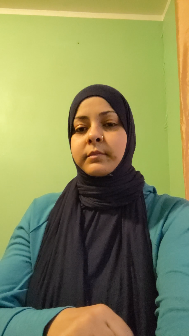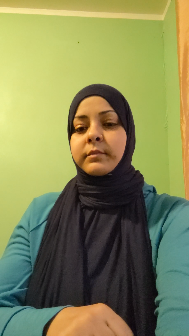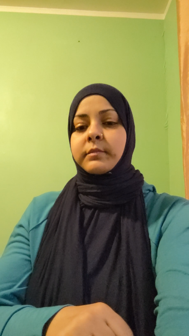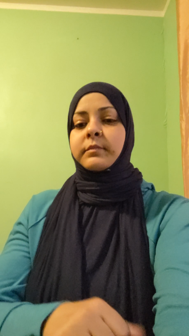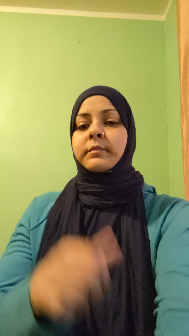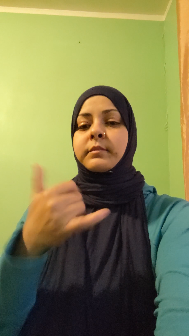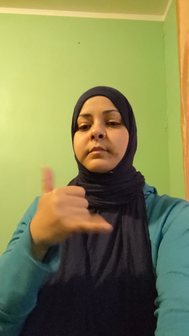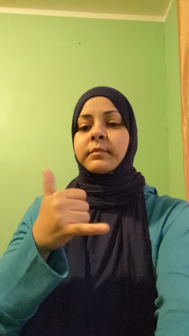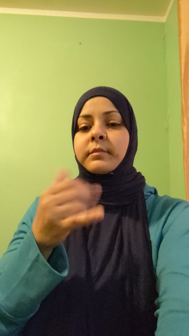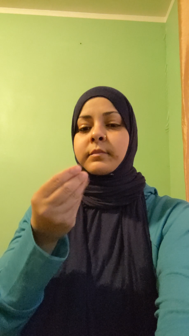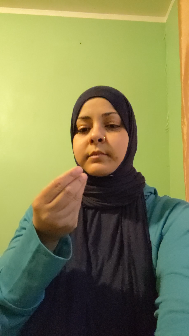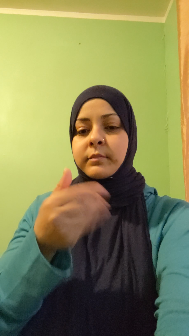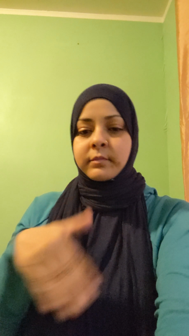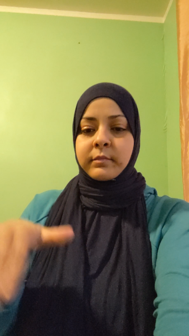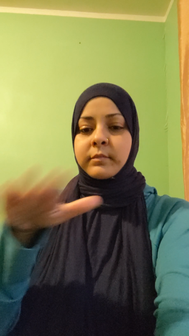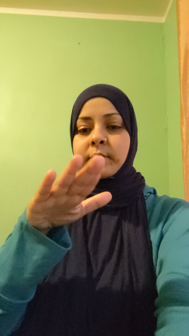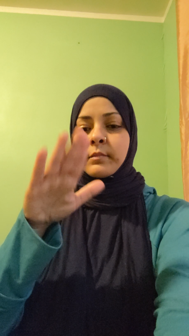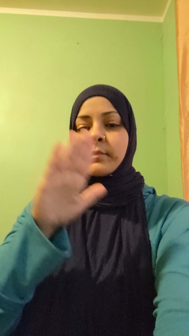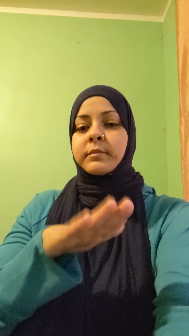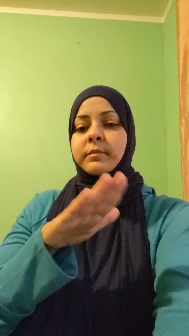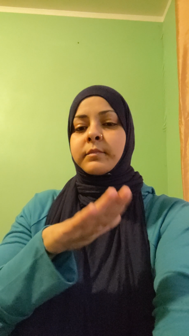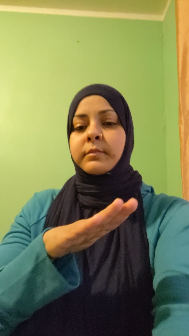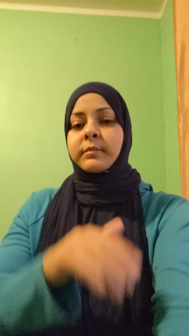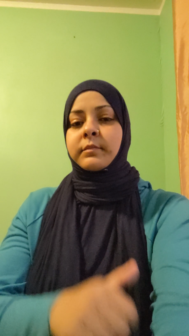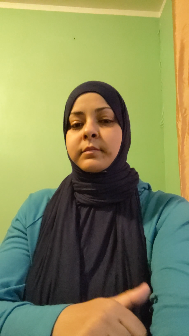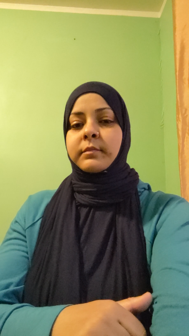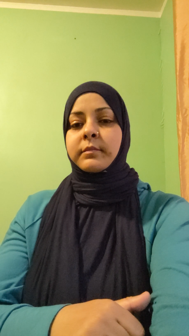playground